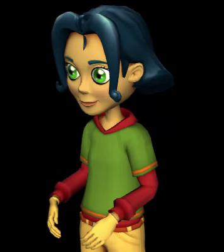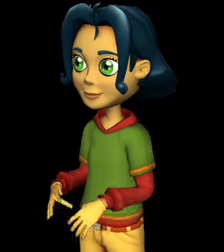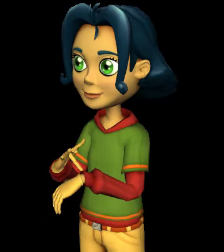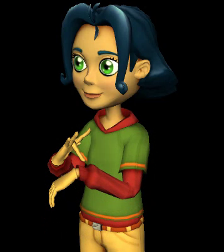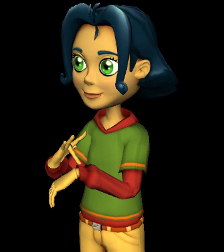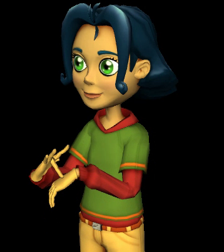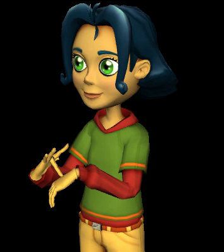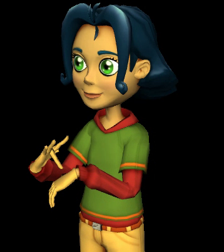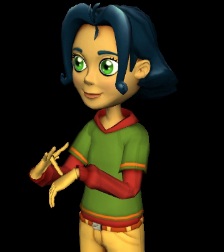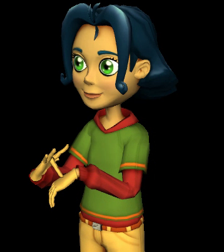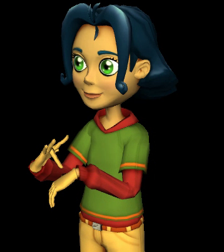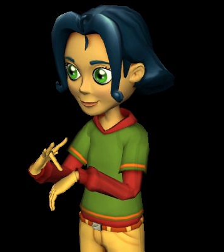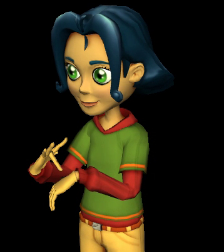يلمس